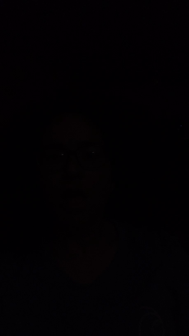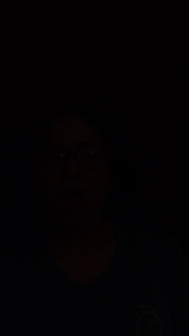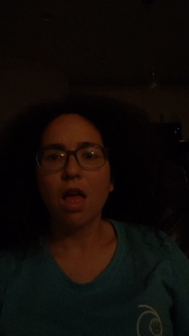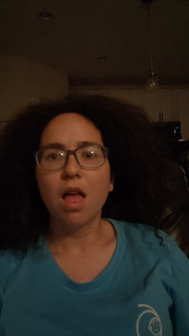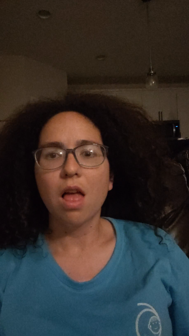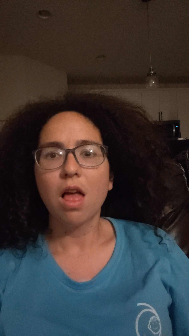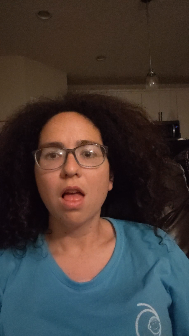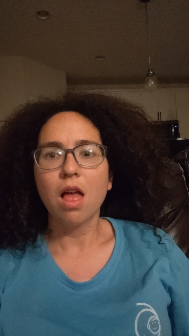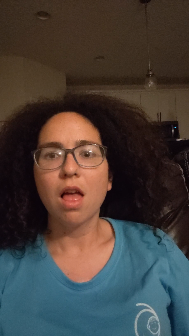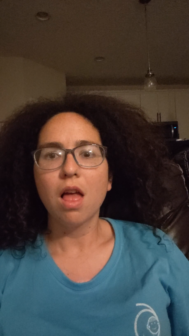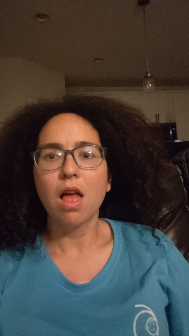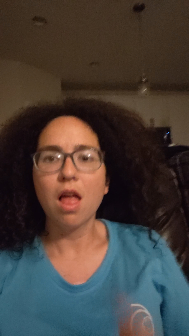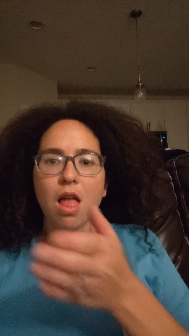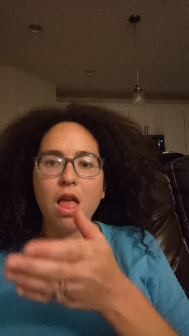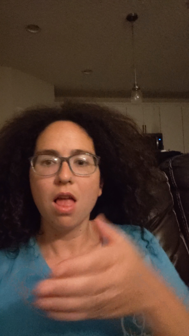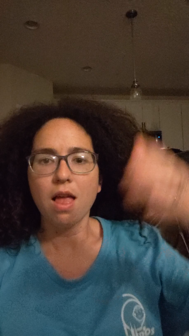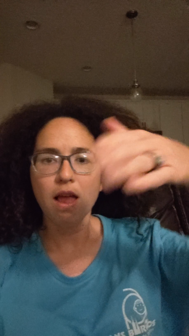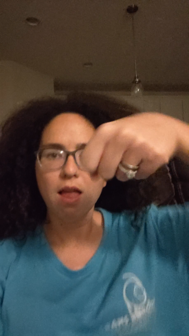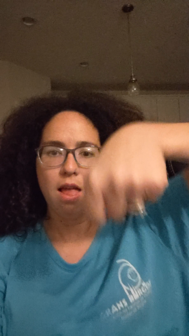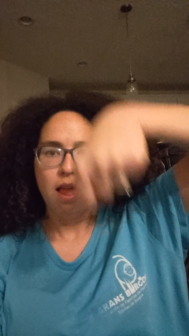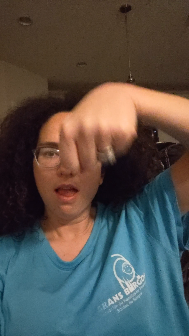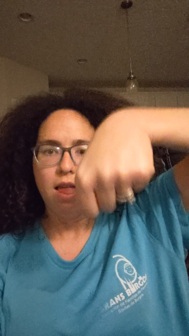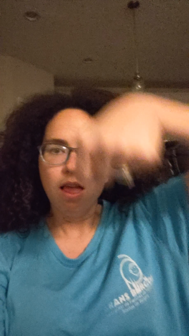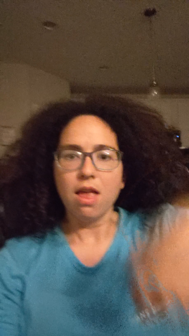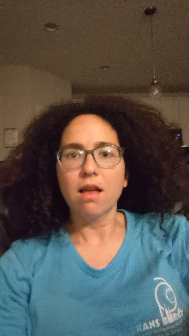bucket